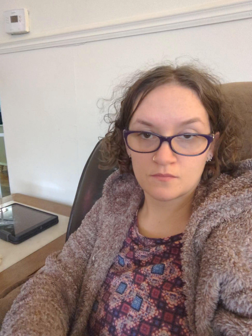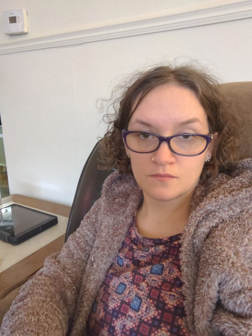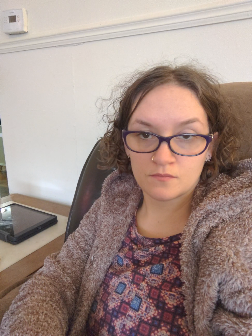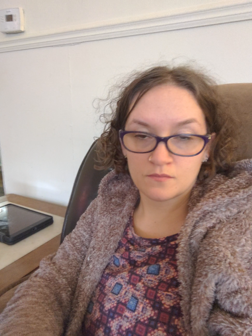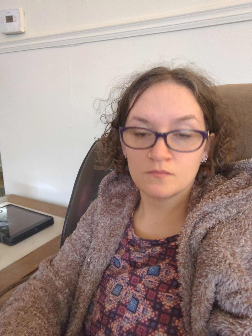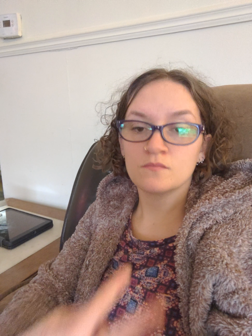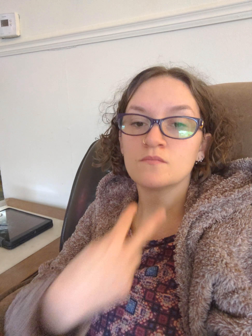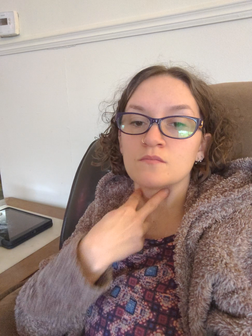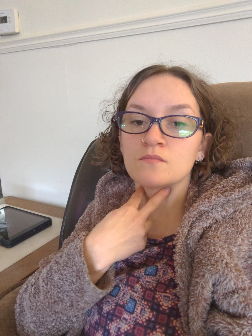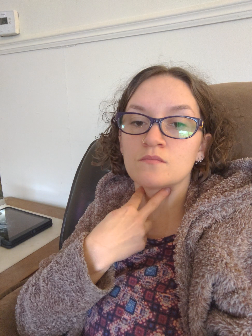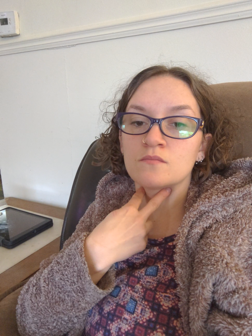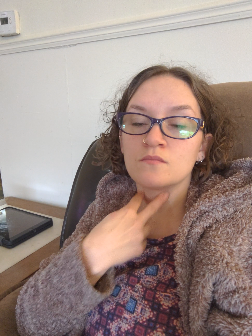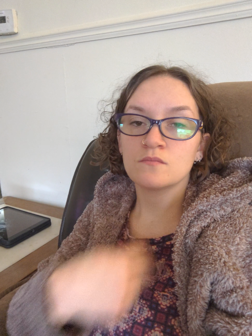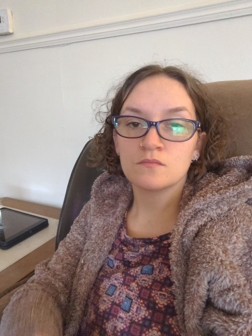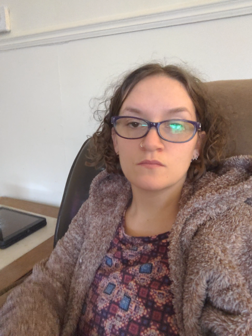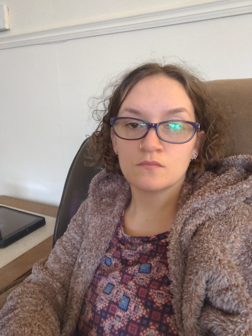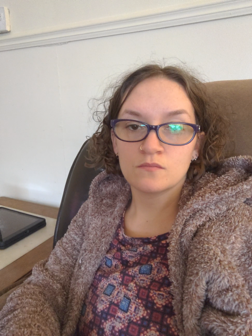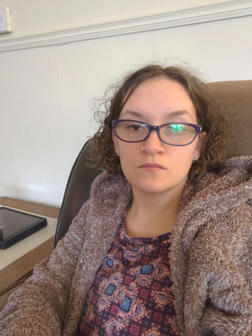stuck